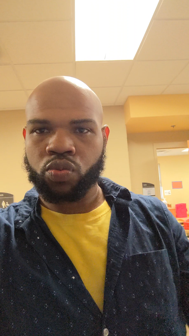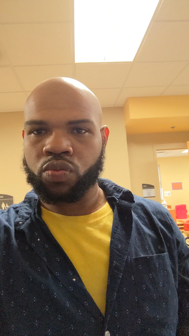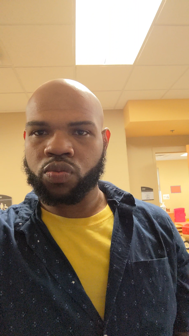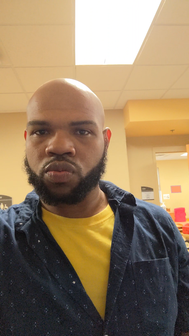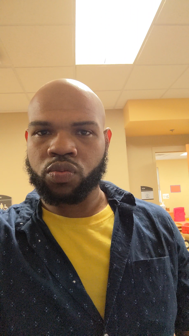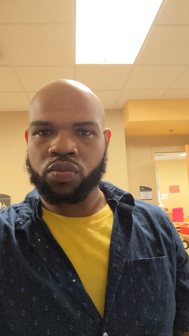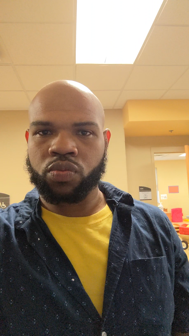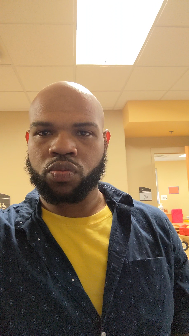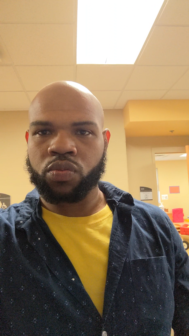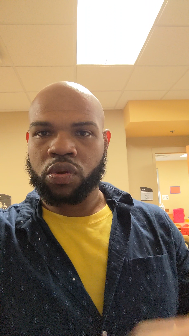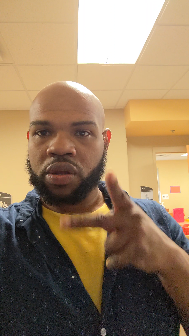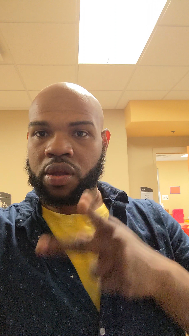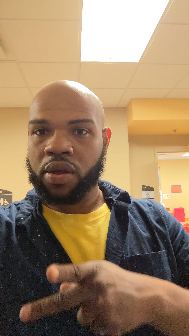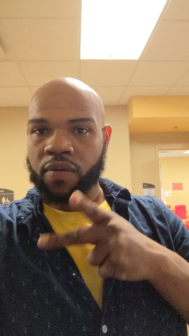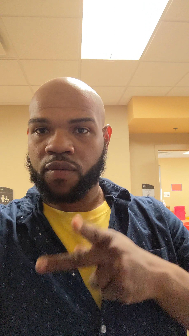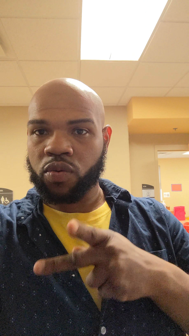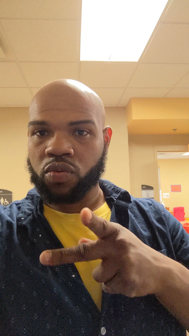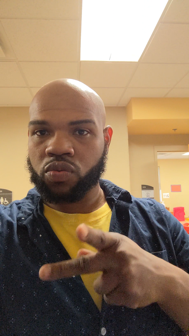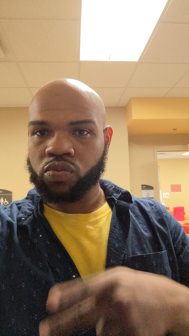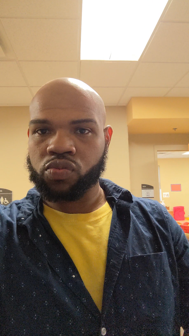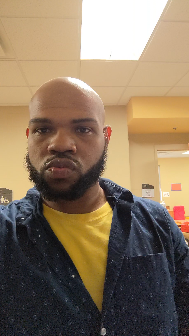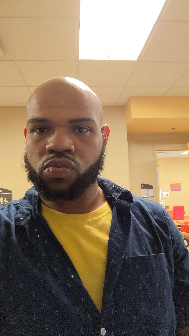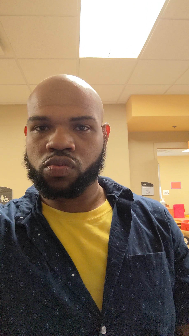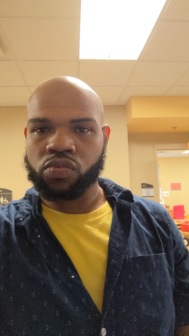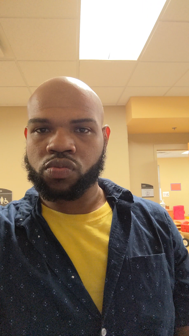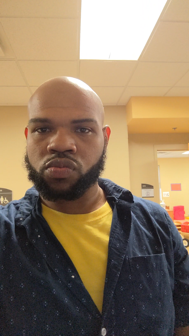careful